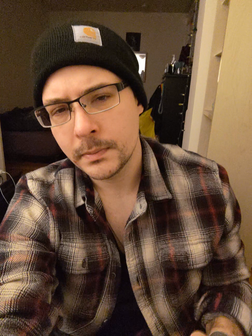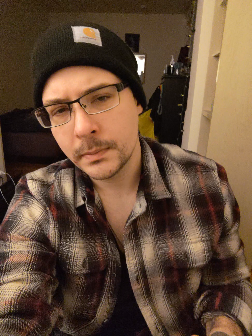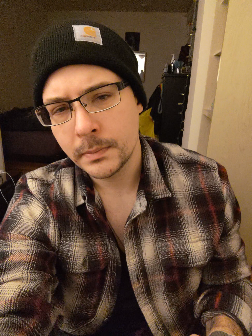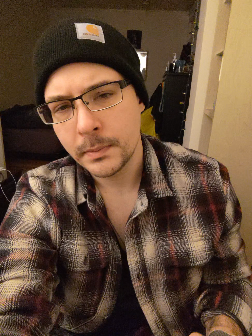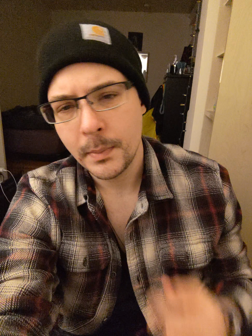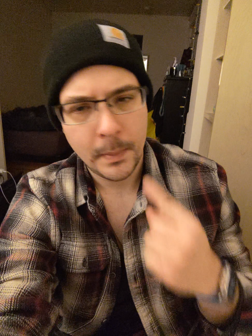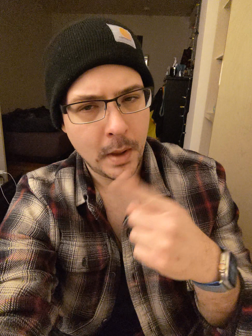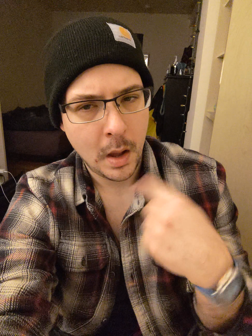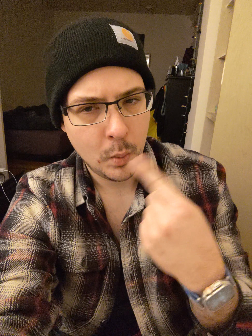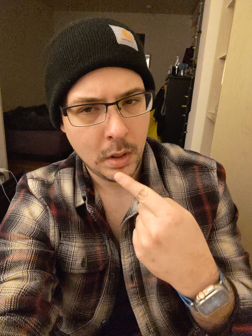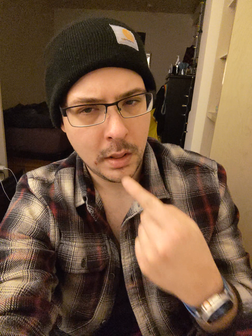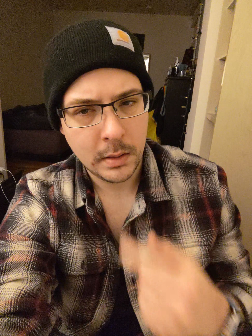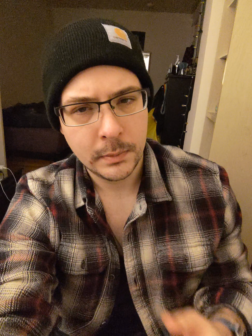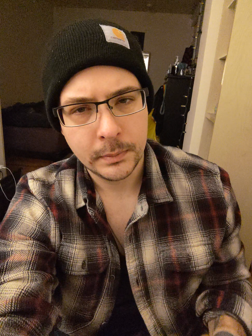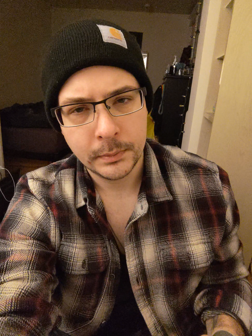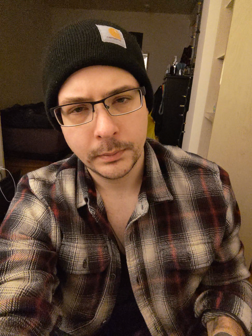mouth